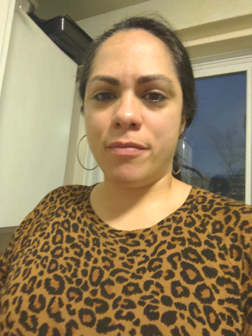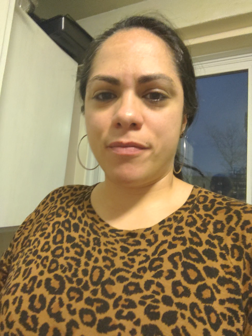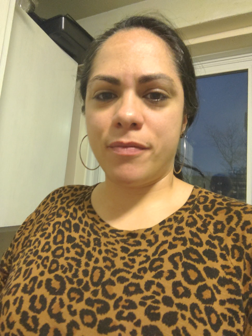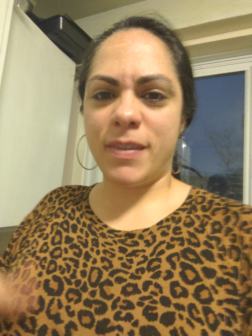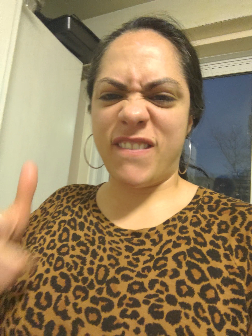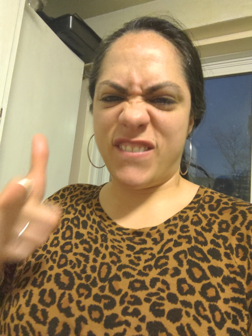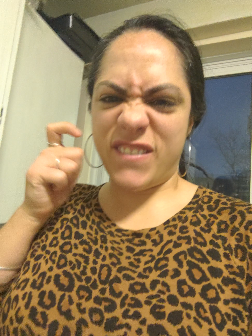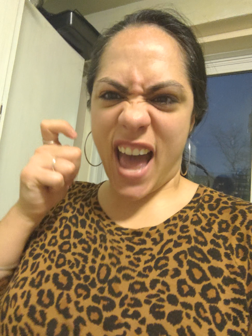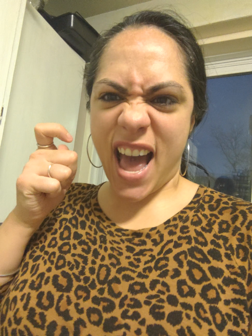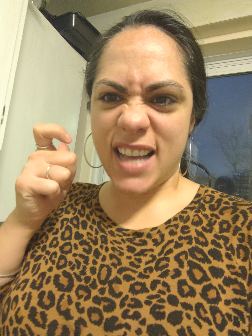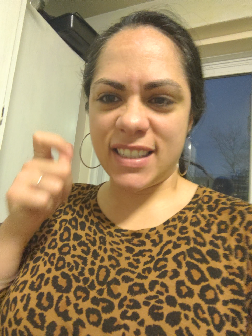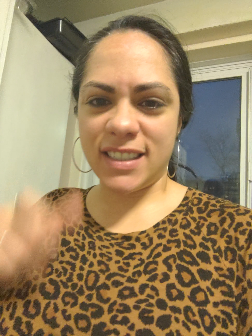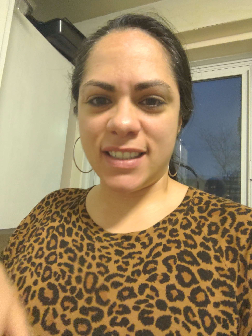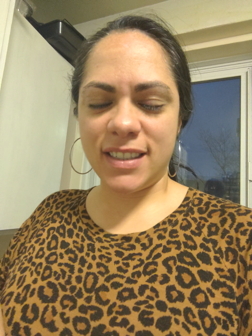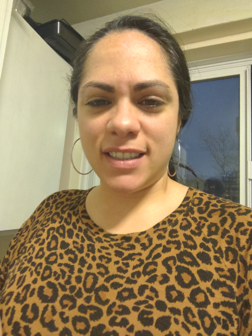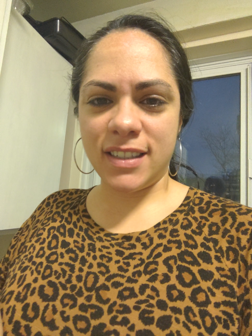fast